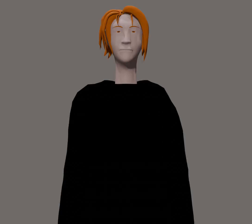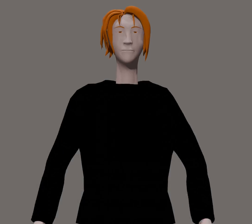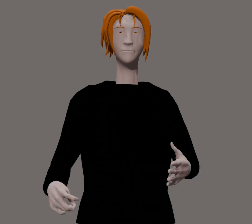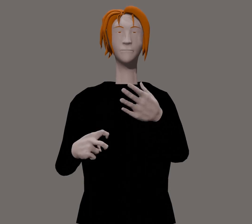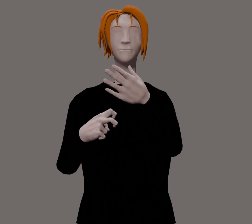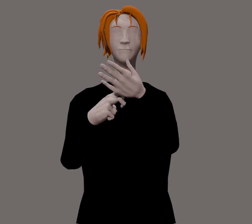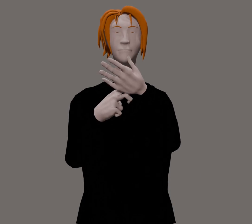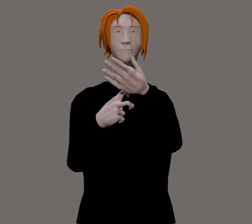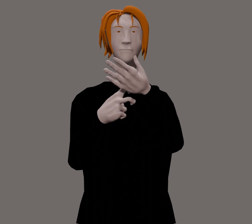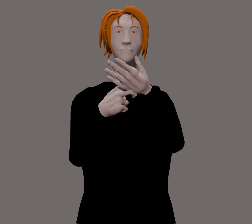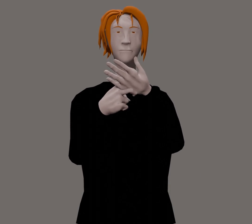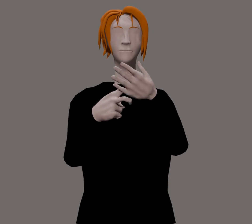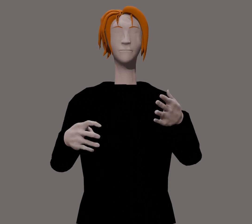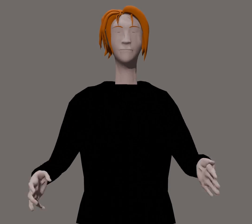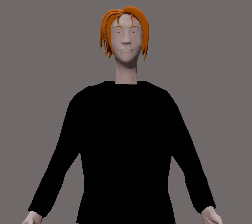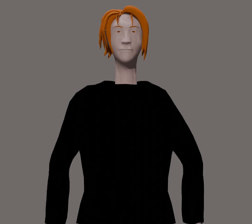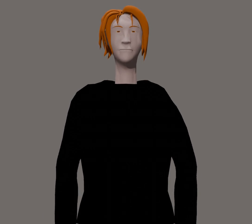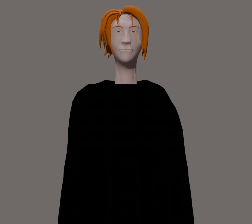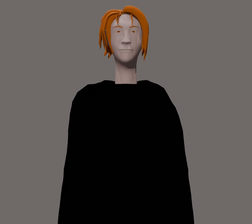Citation Traffic